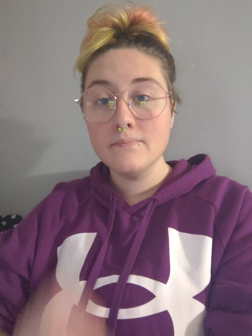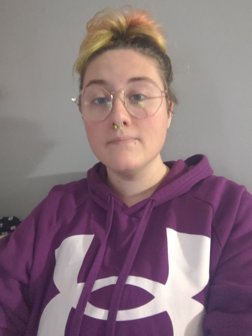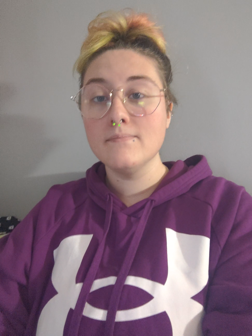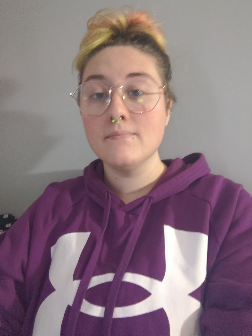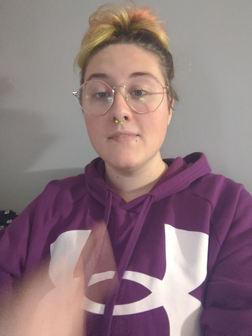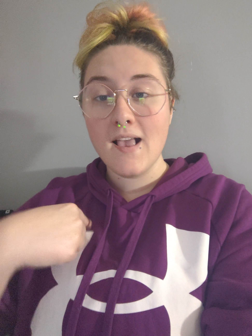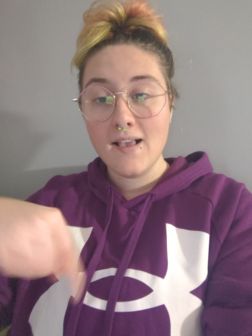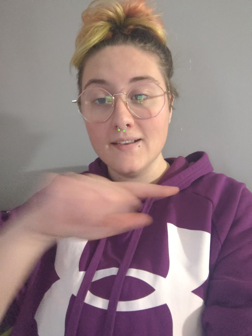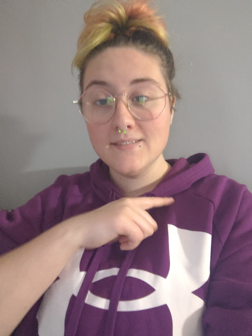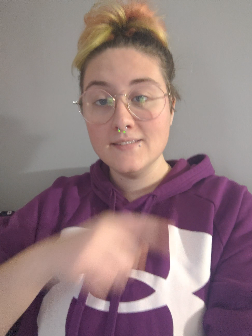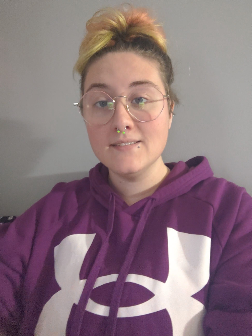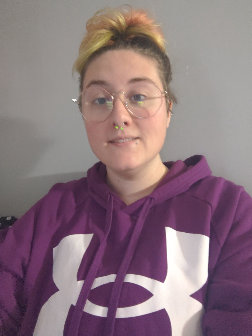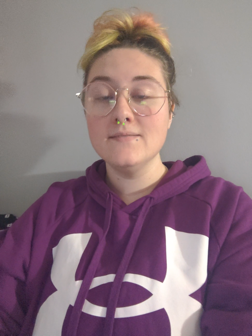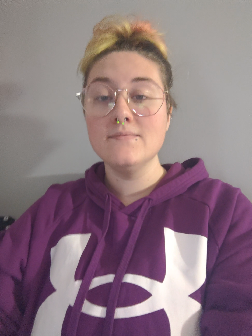we